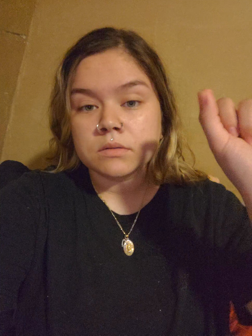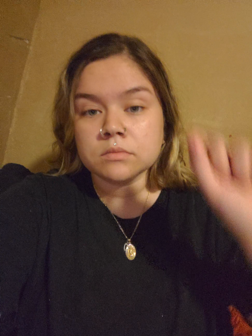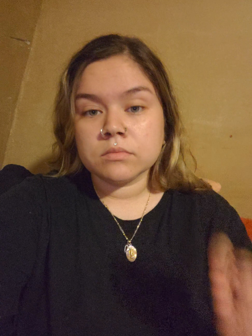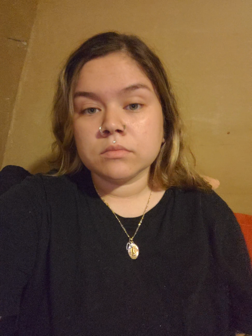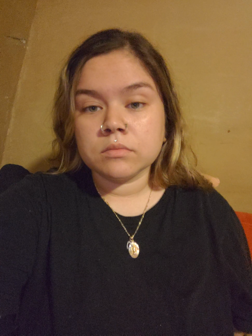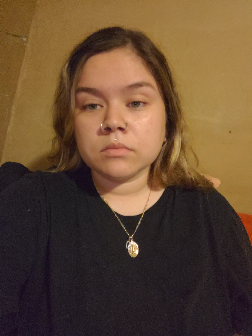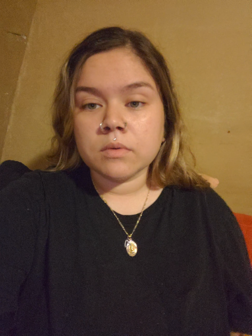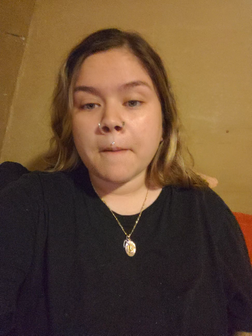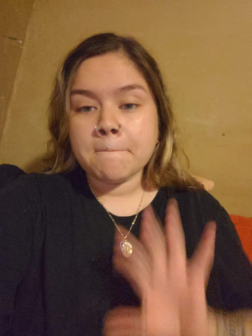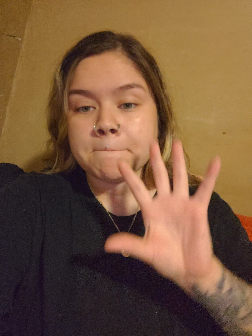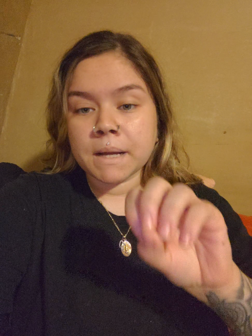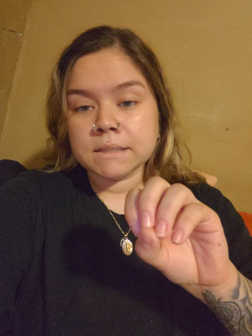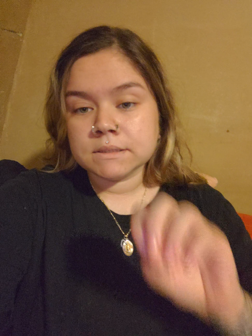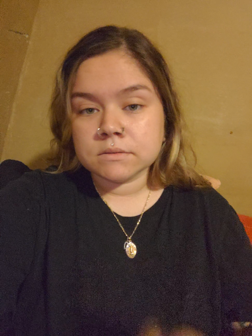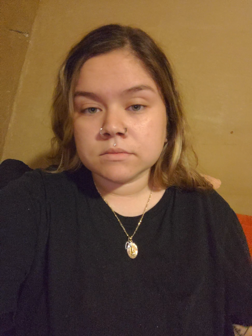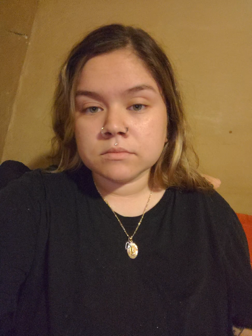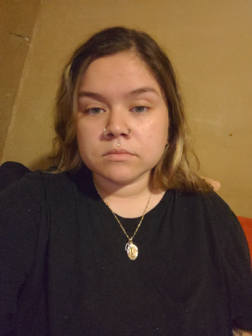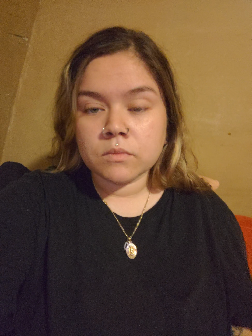bite